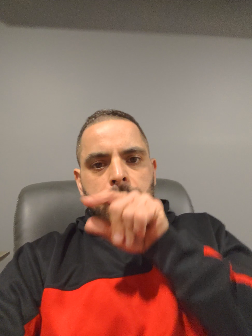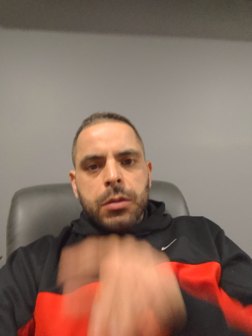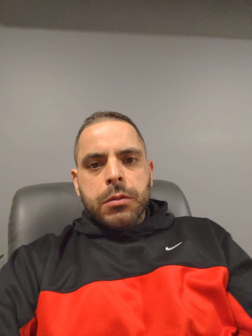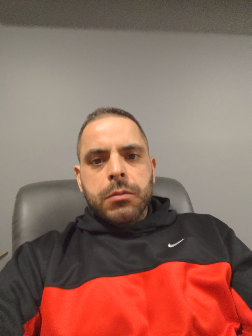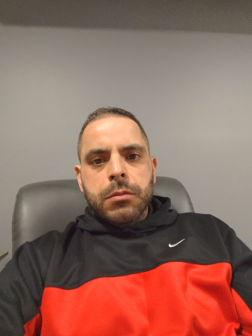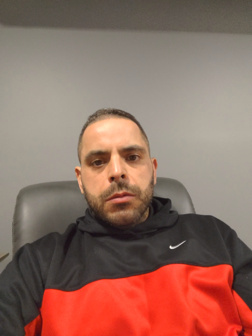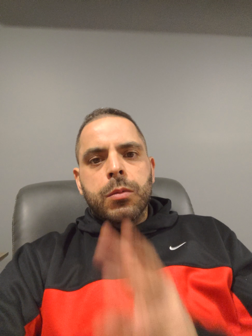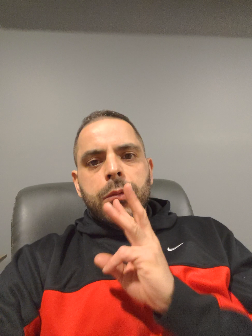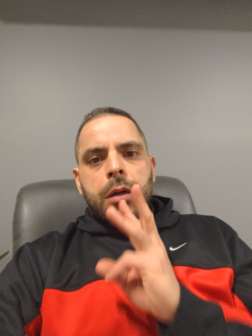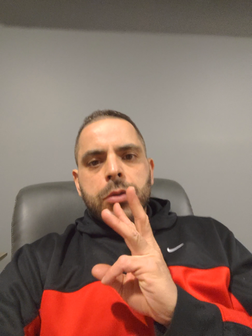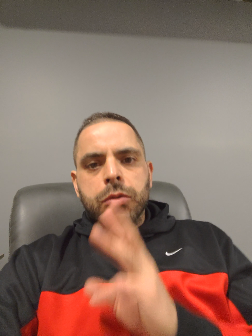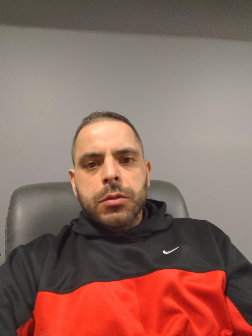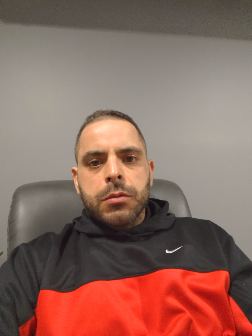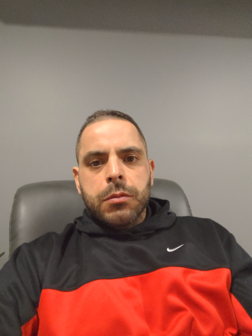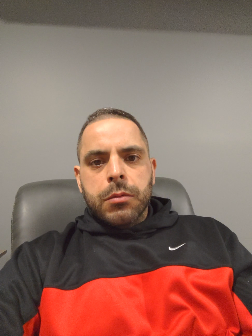water